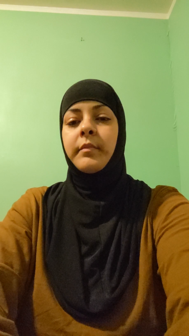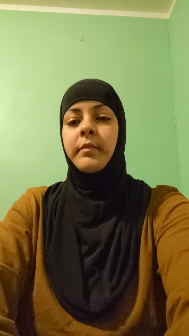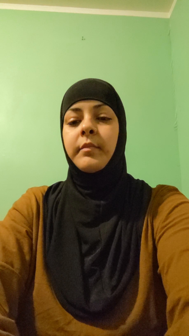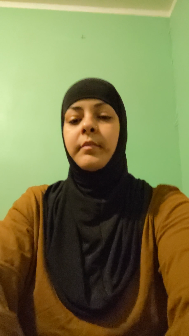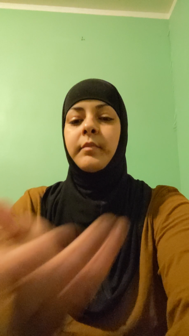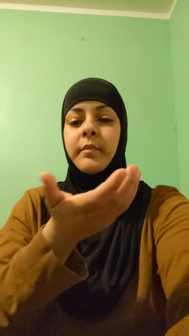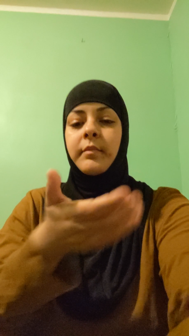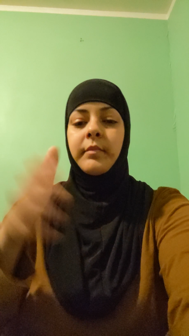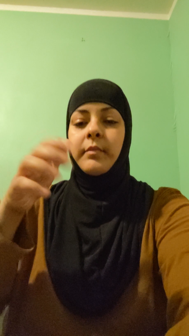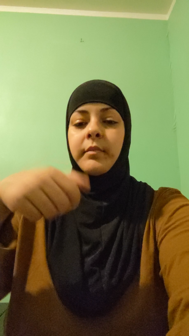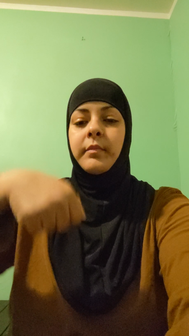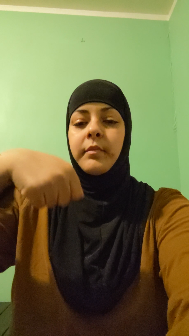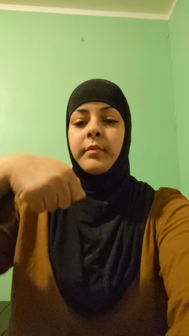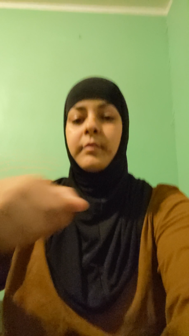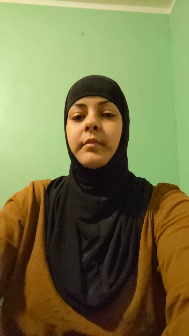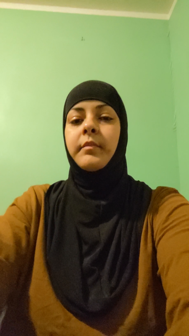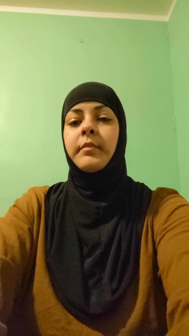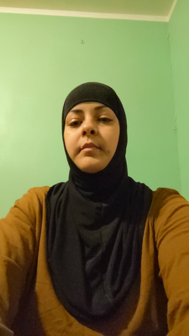basket